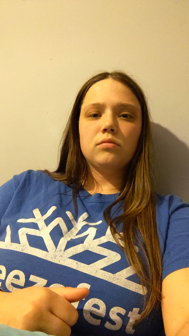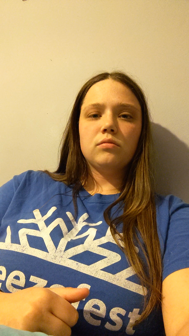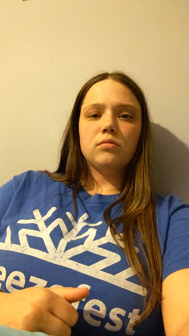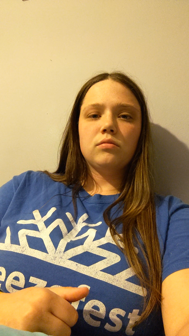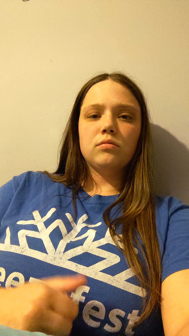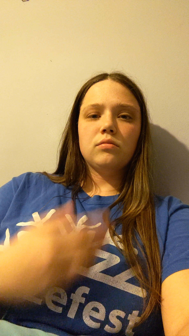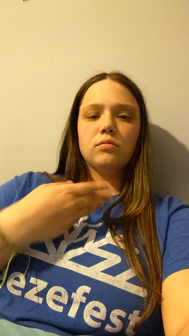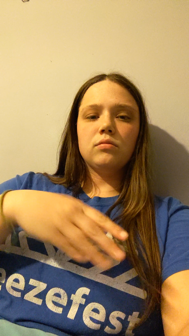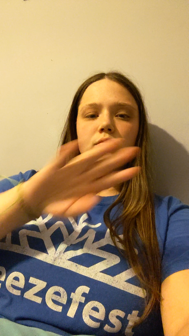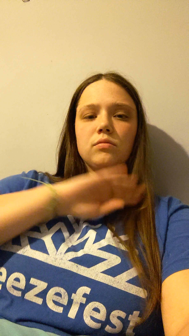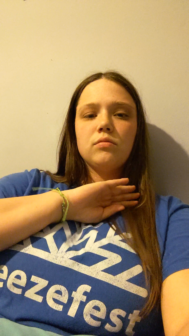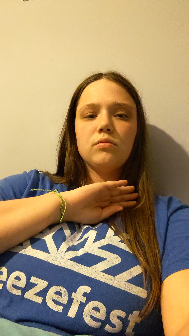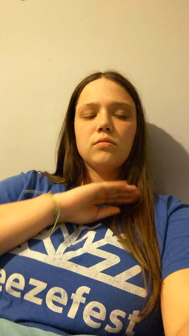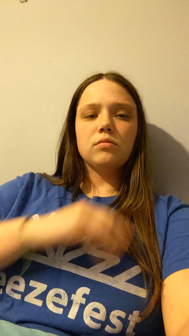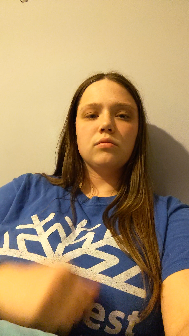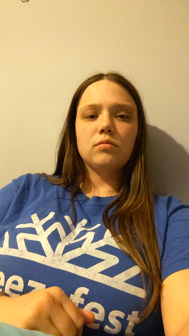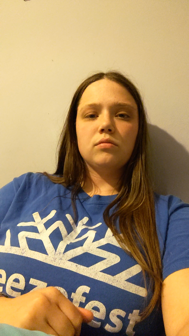scarf